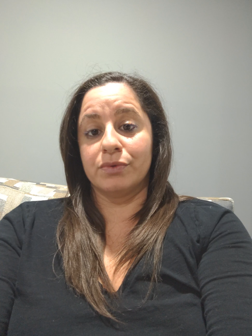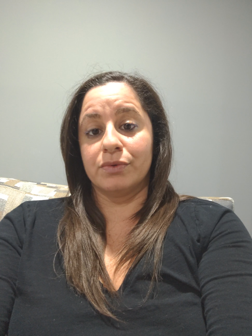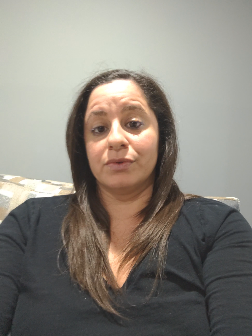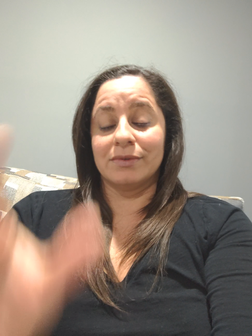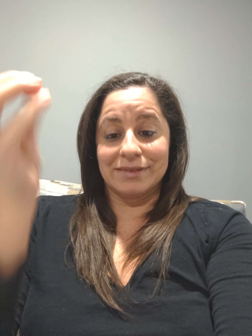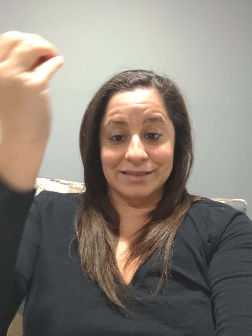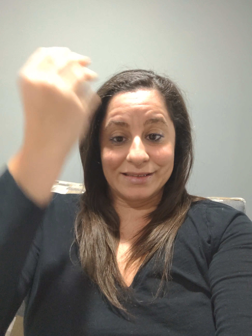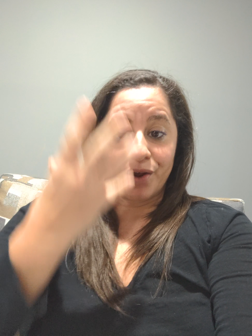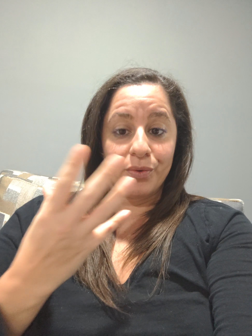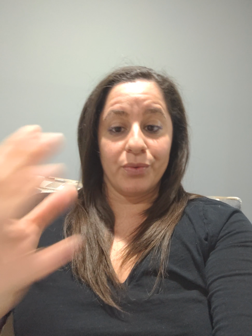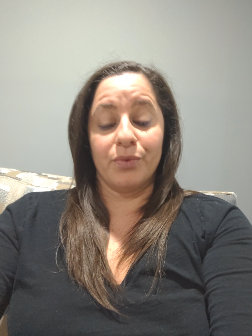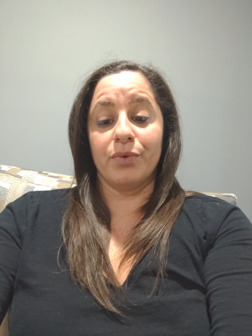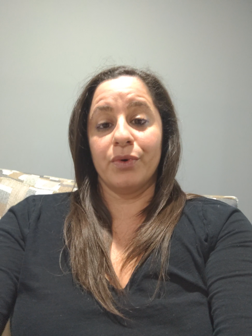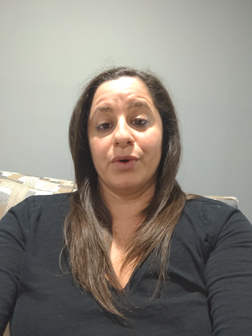shower